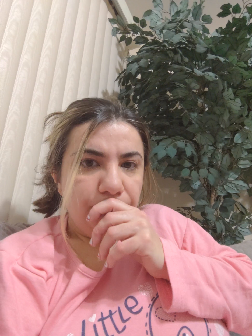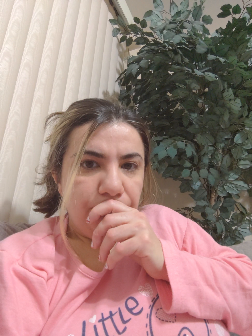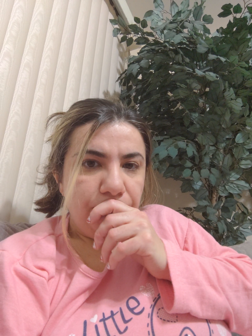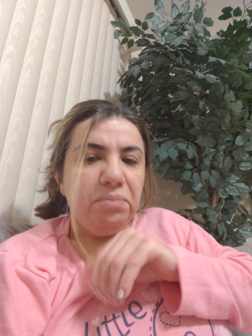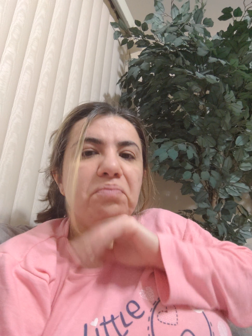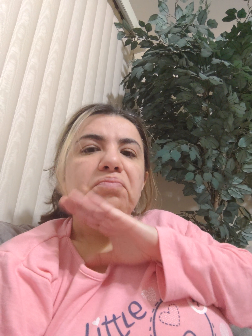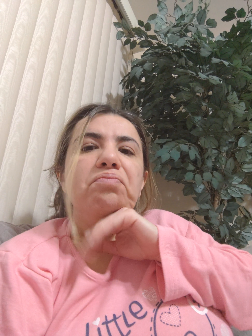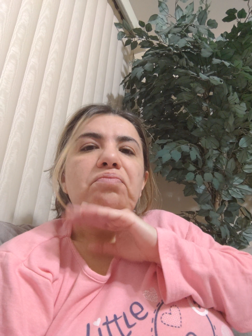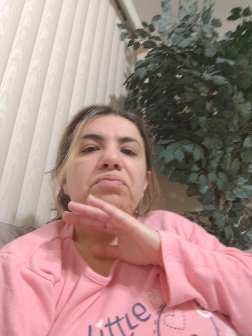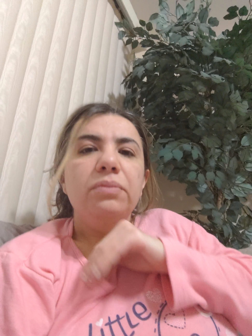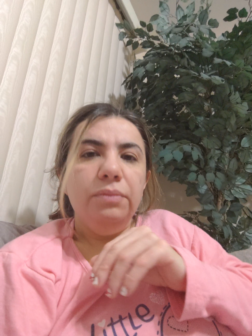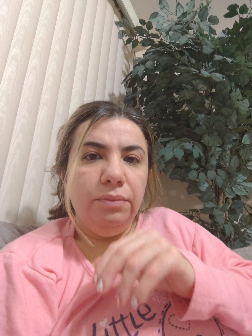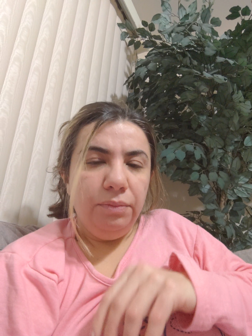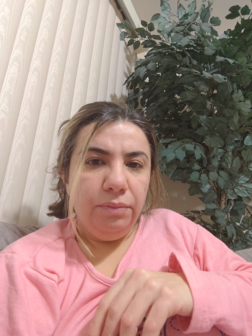pig